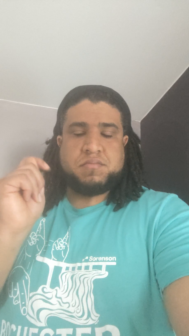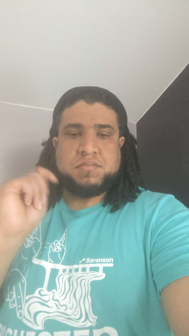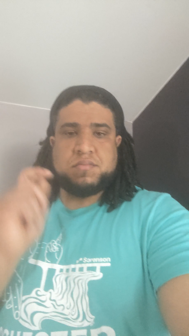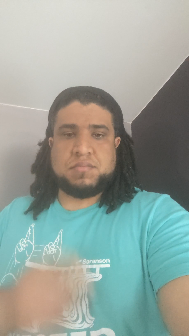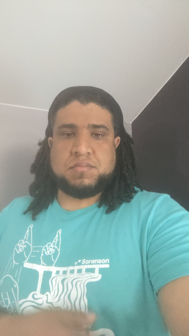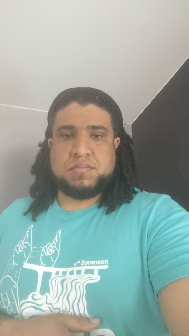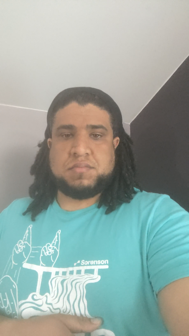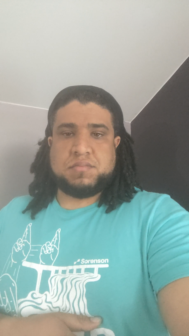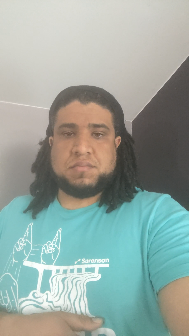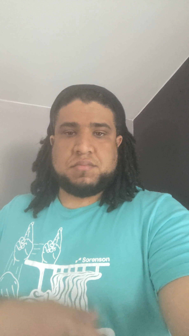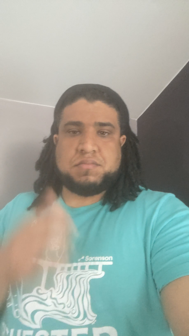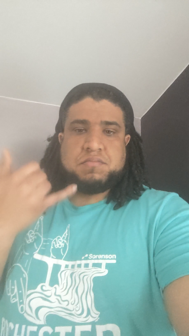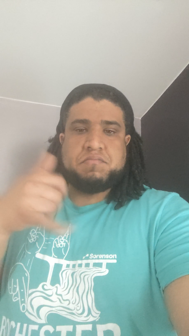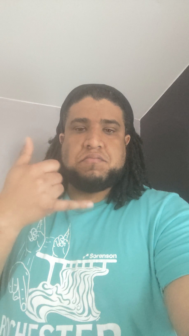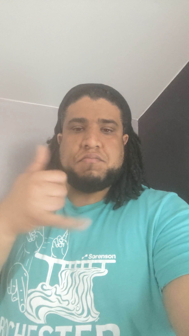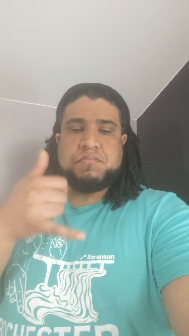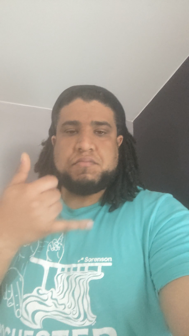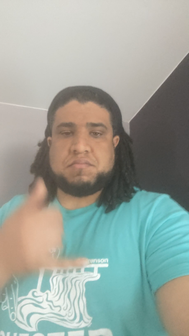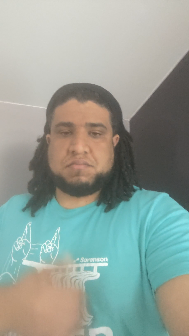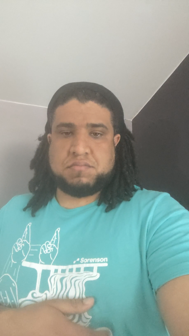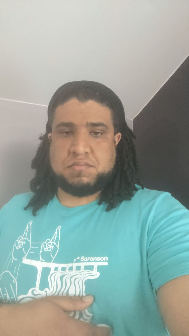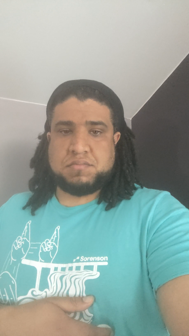play